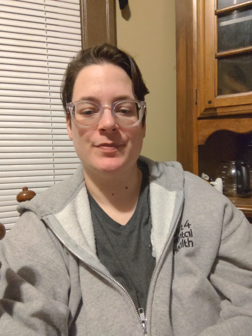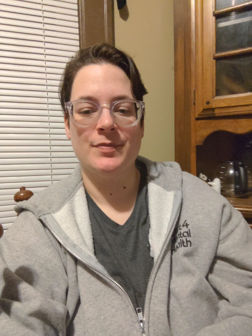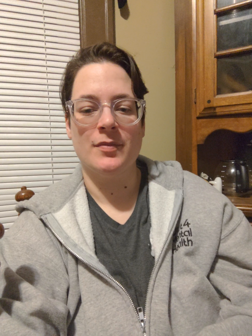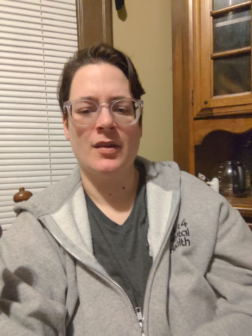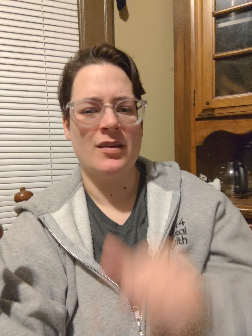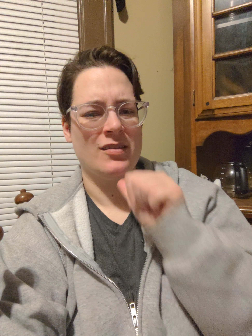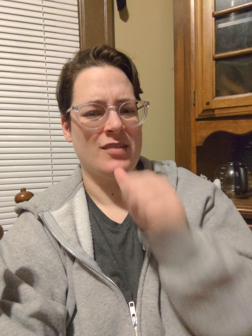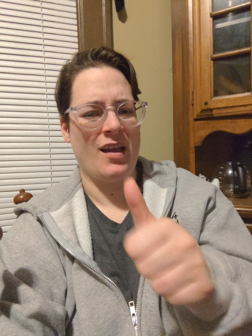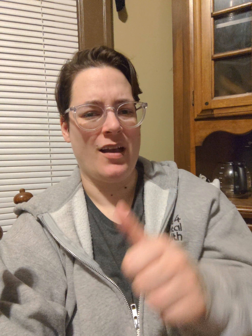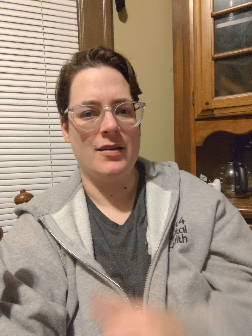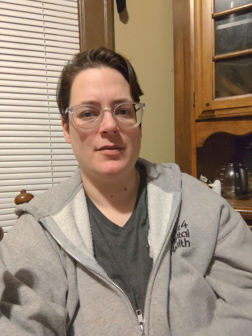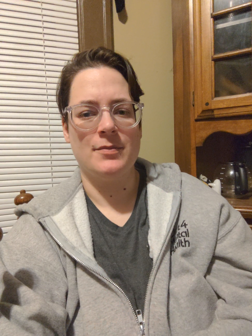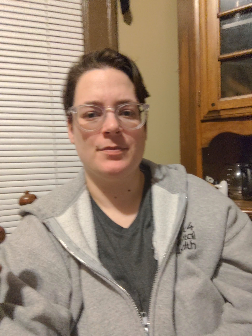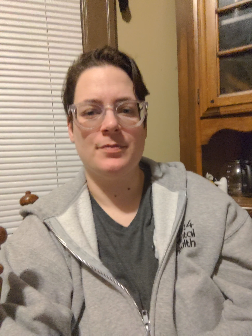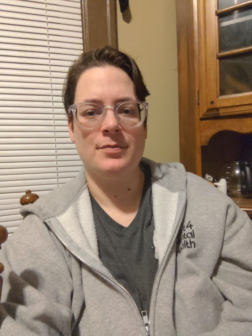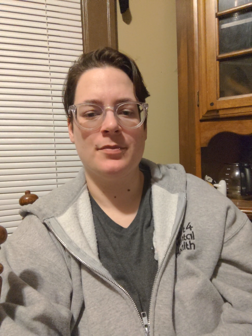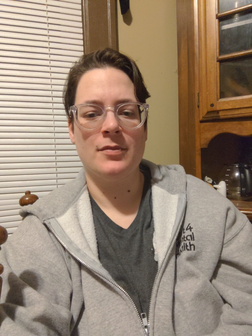not